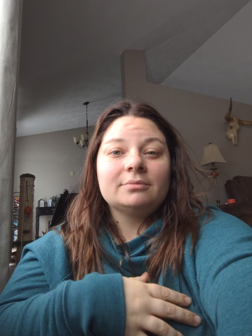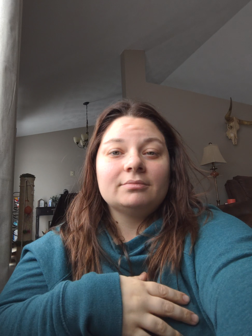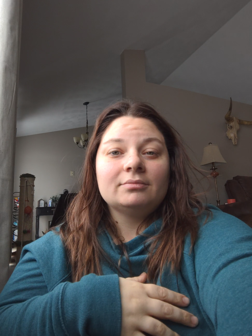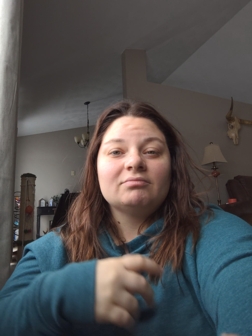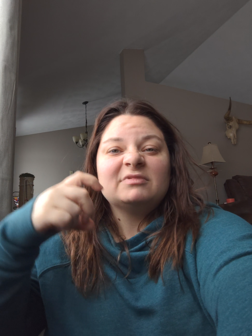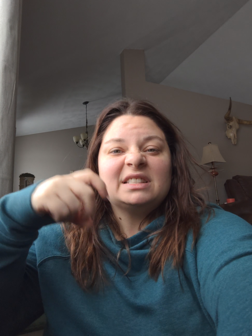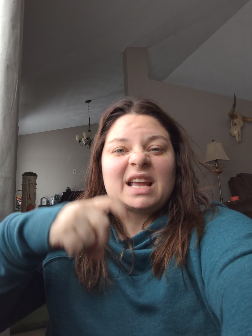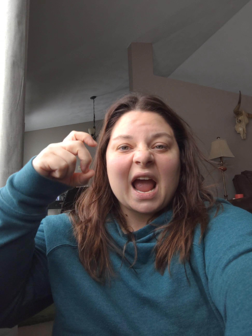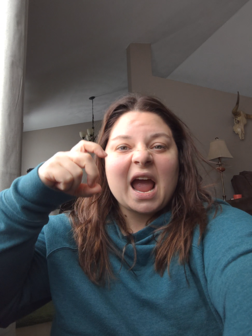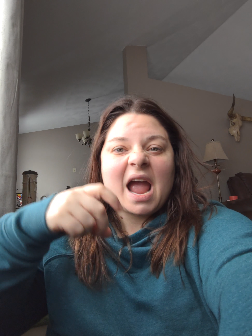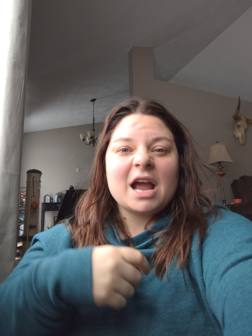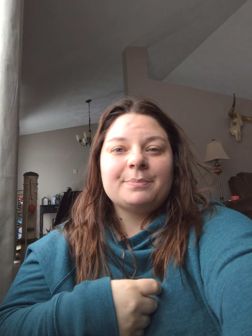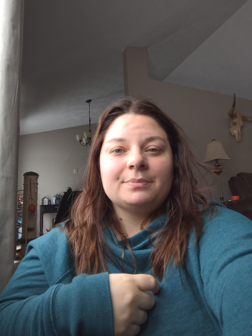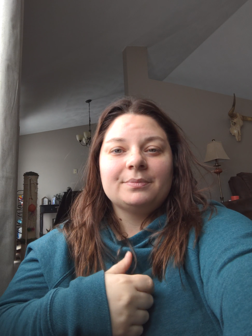time